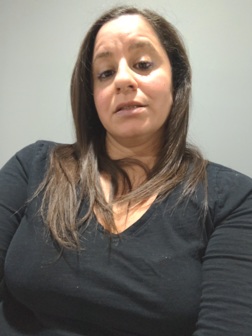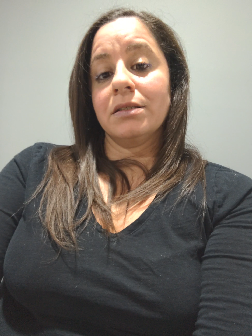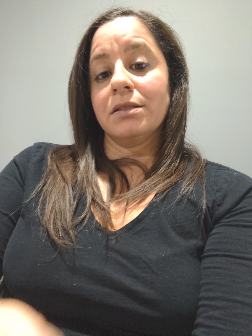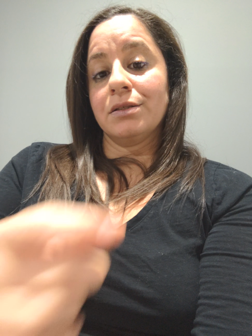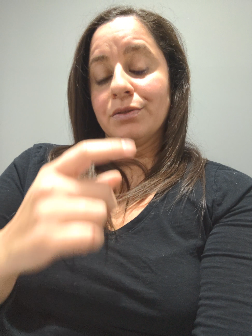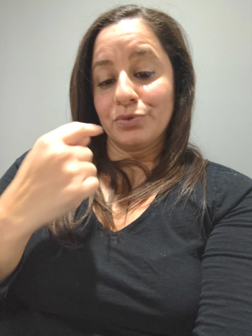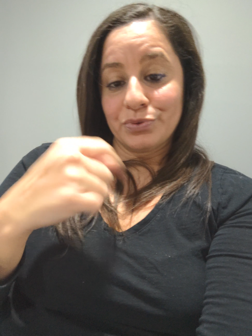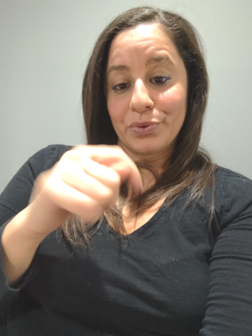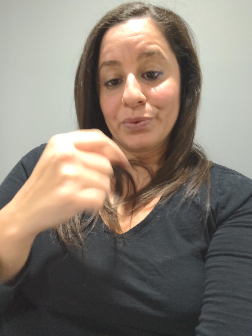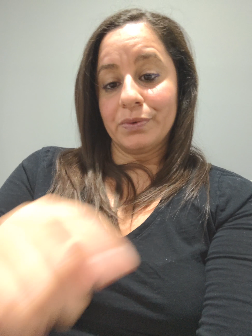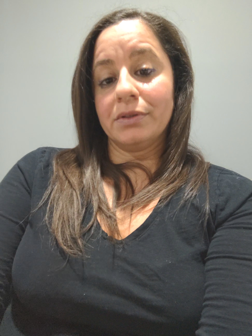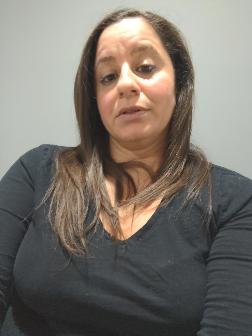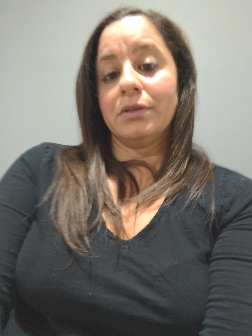toy